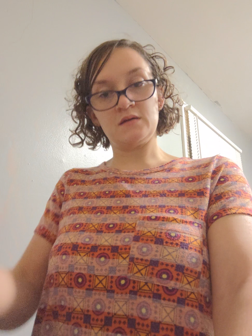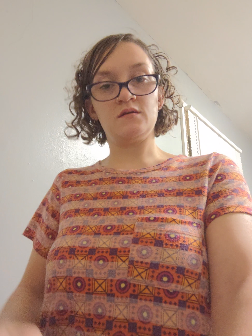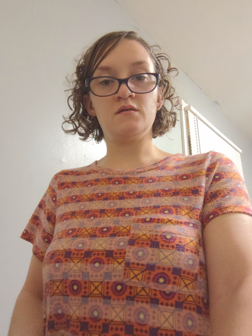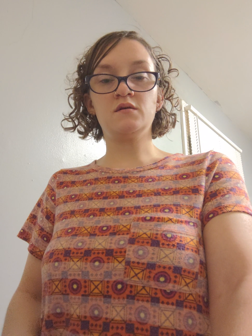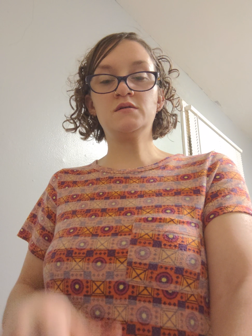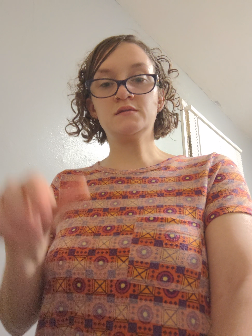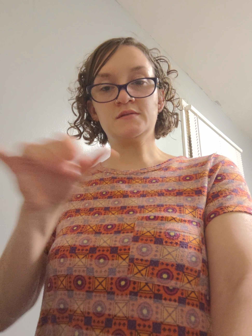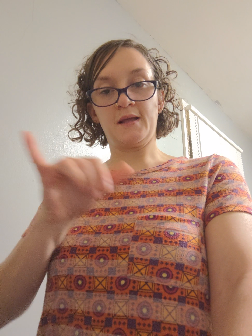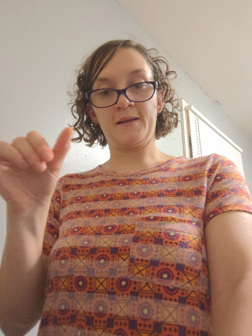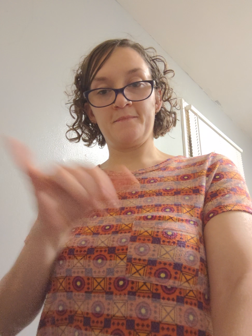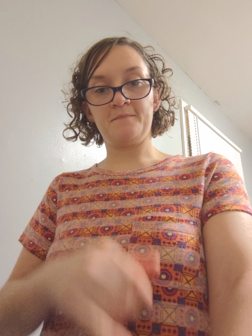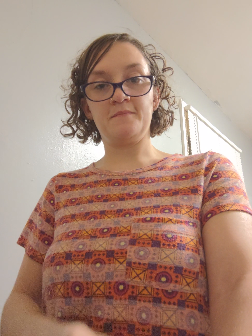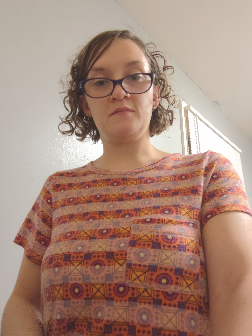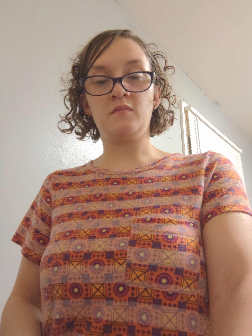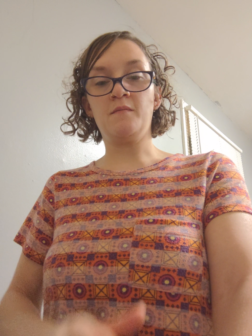same